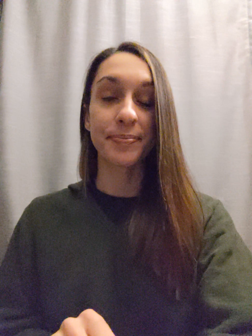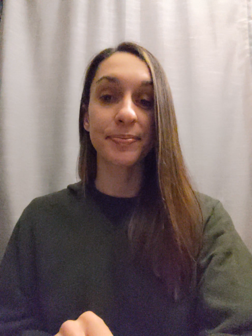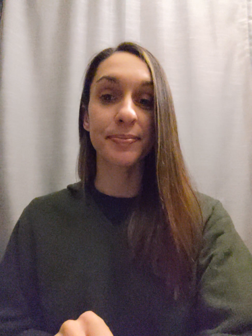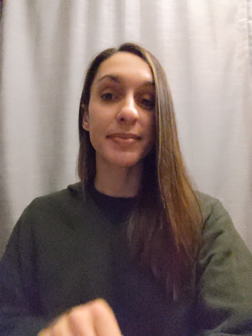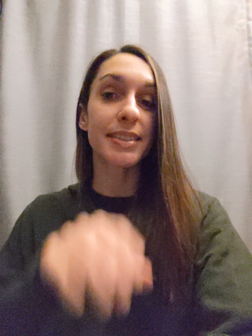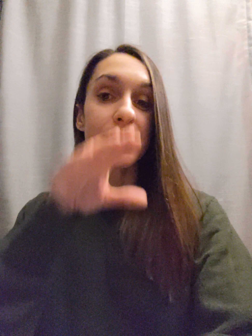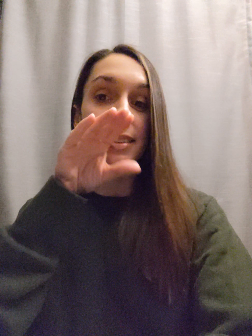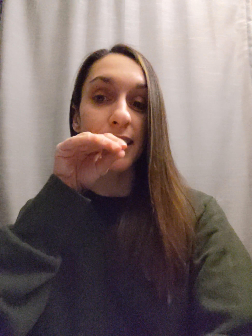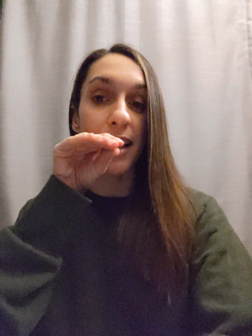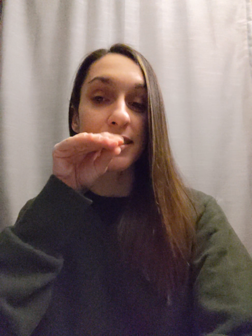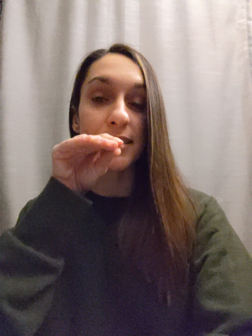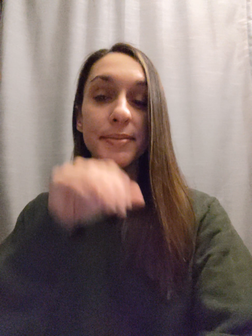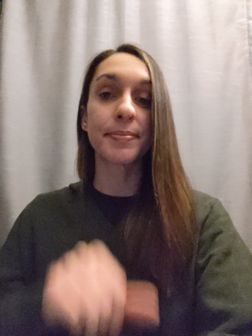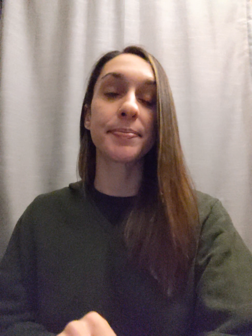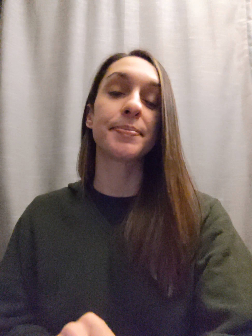goose